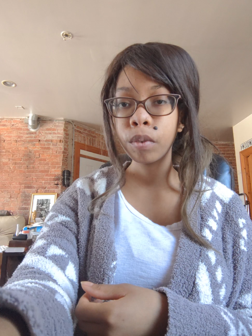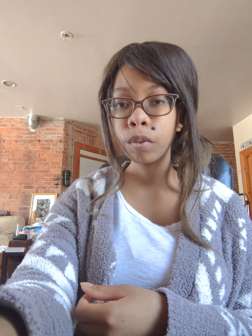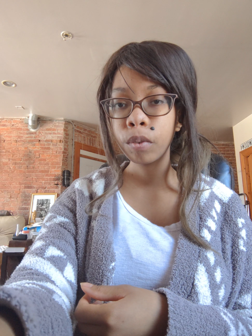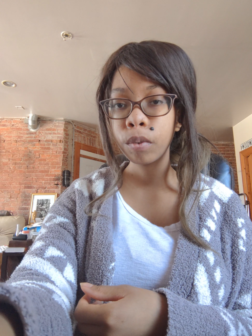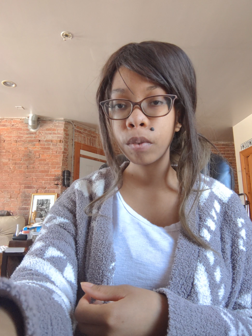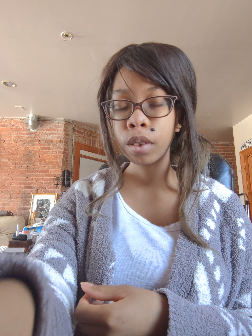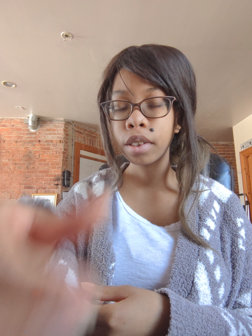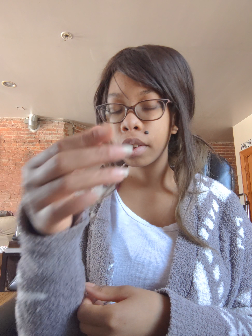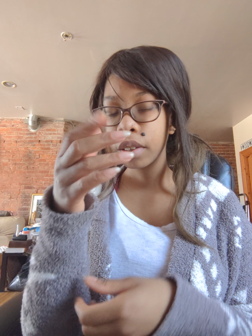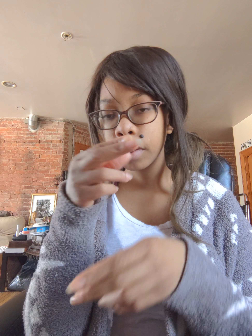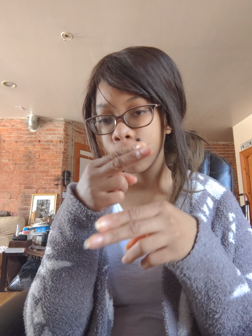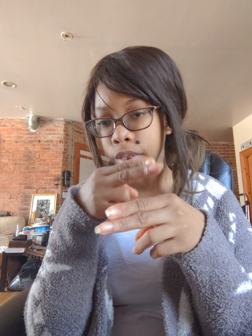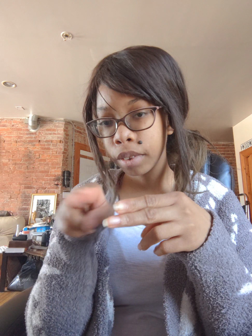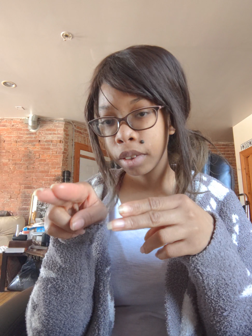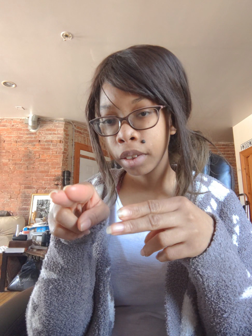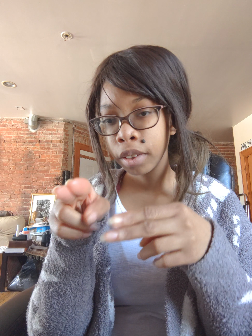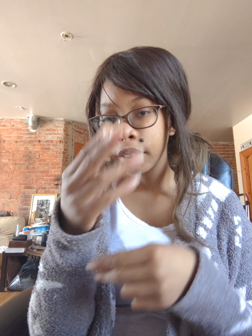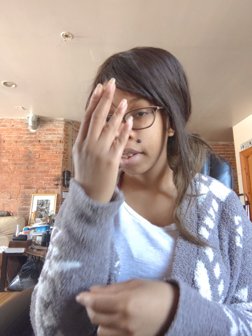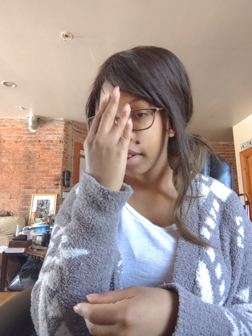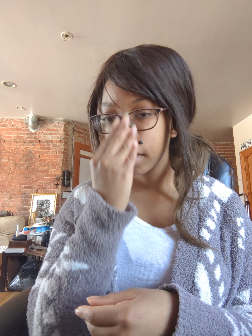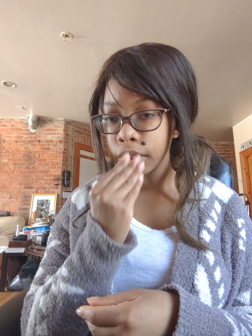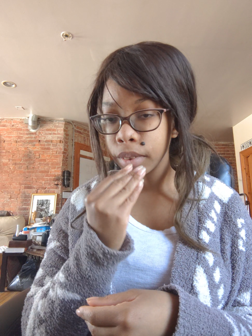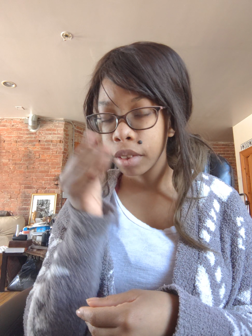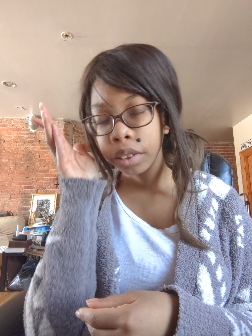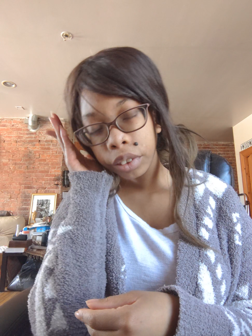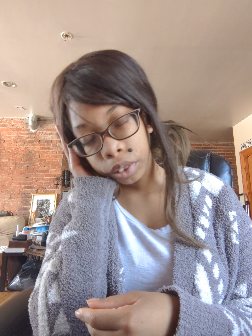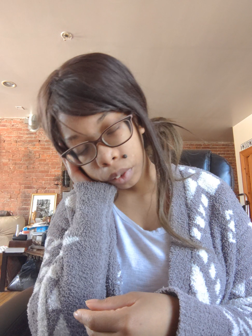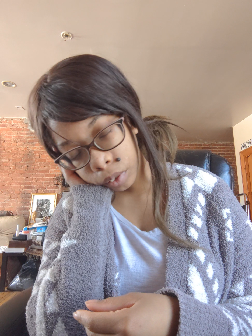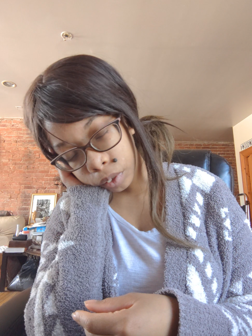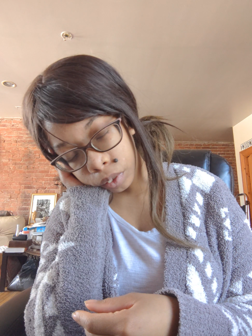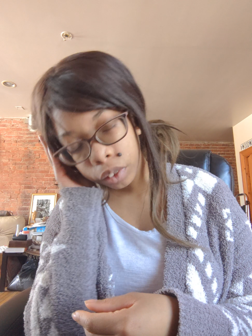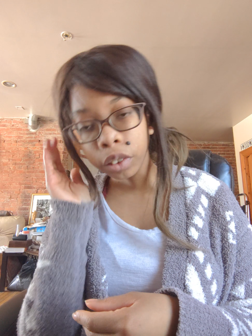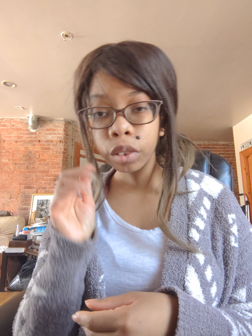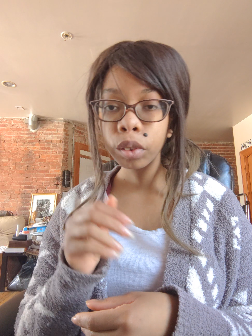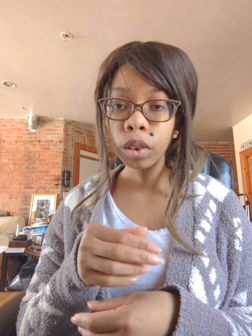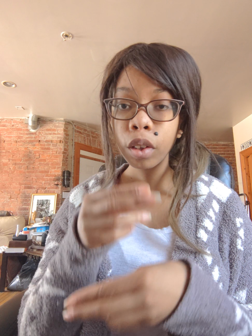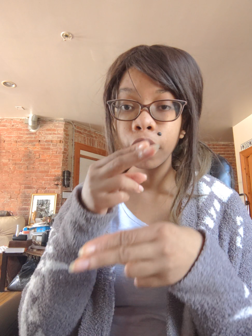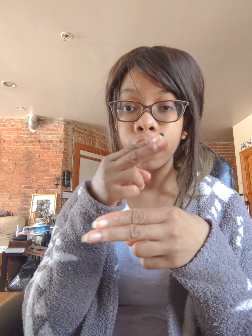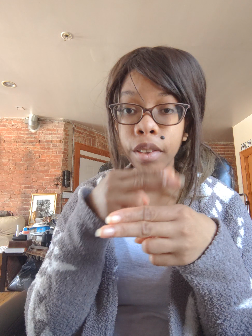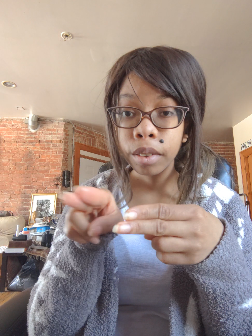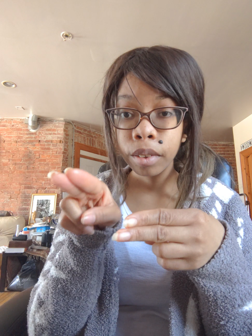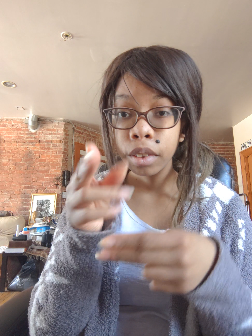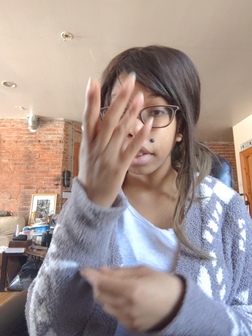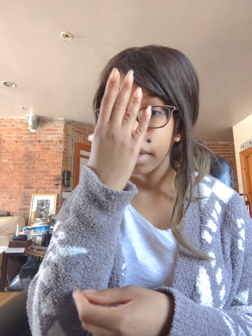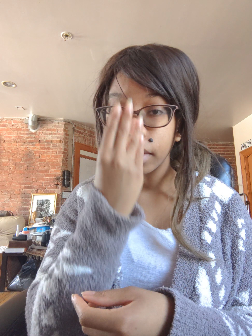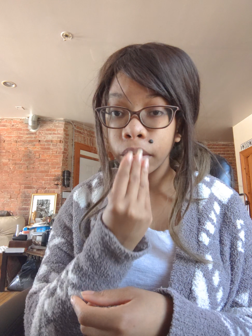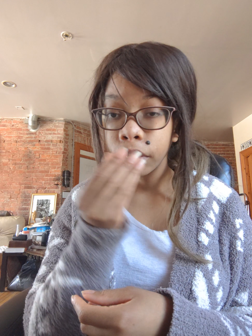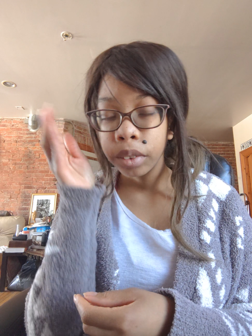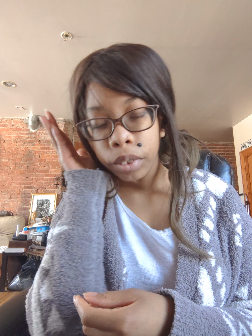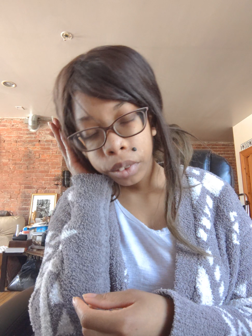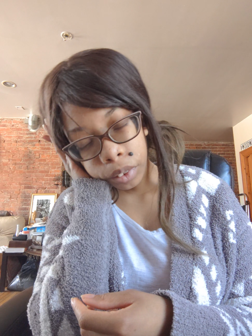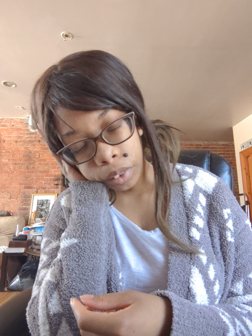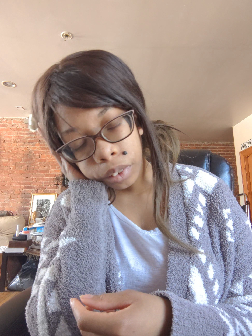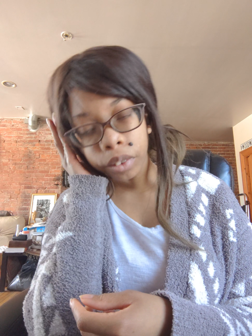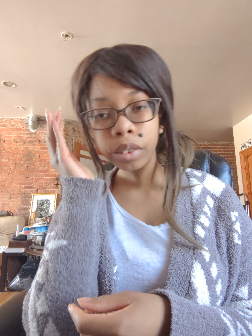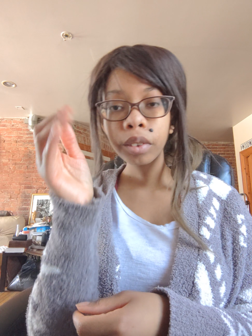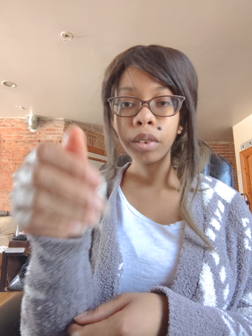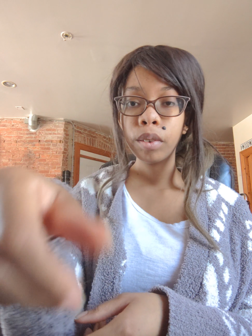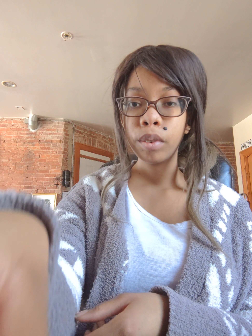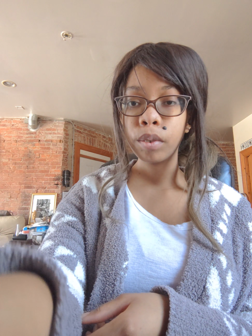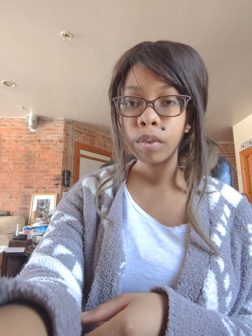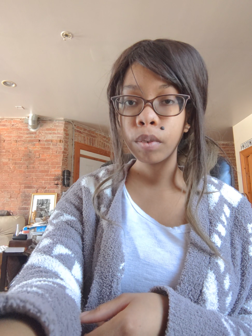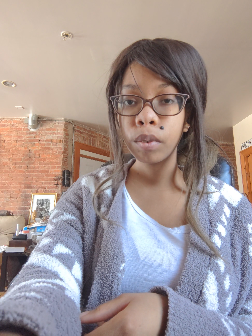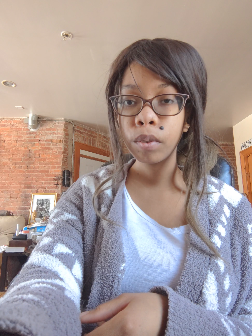nap